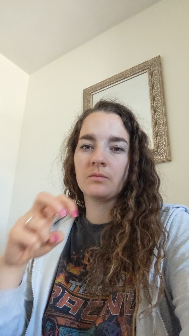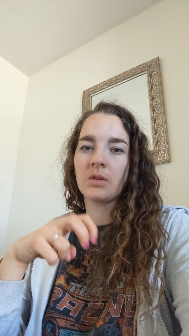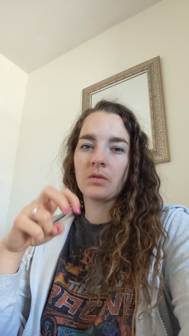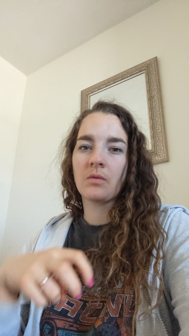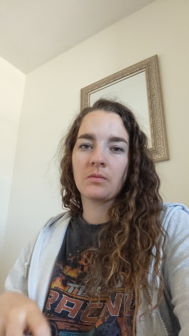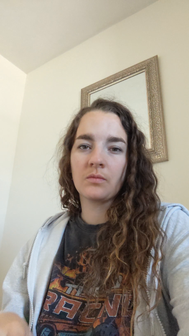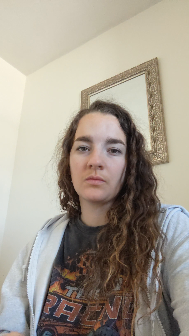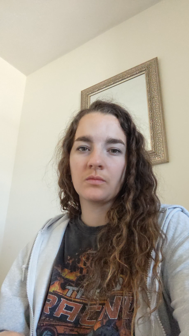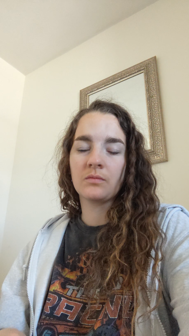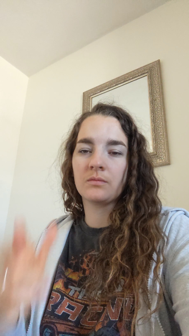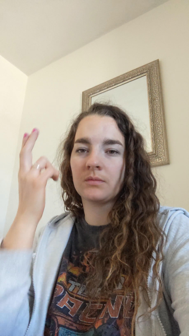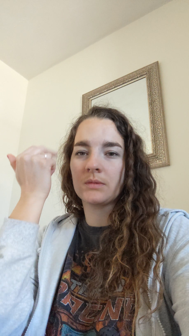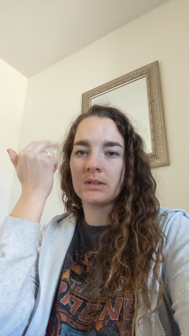bunny